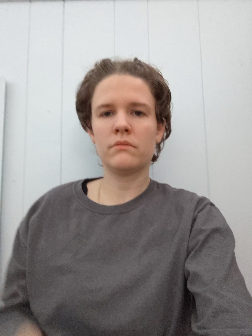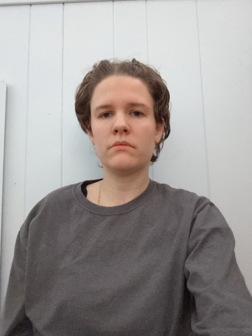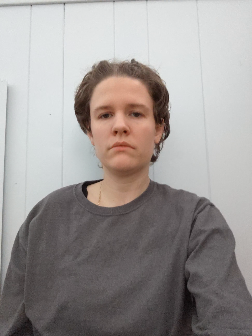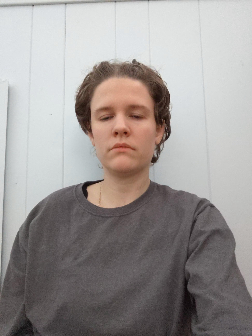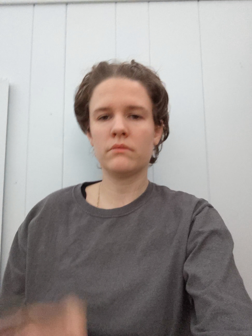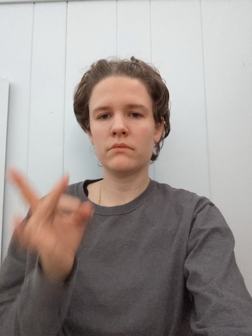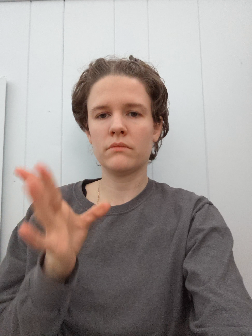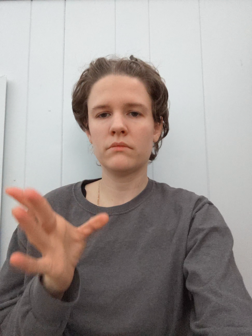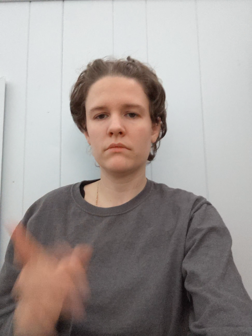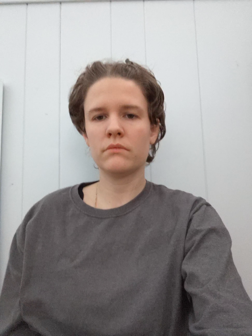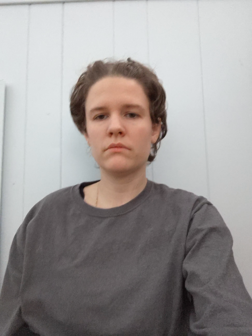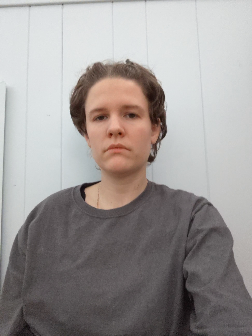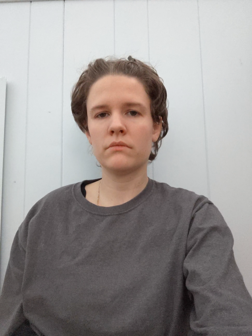yucky